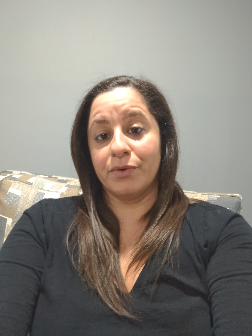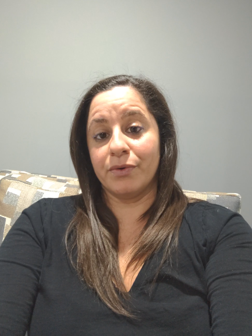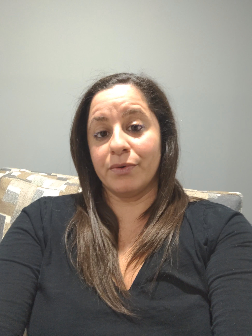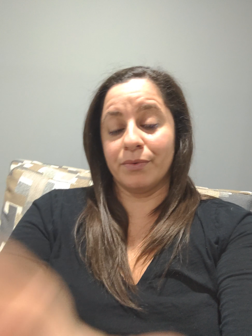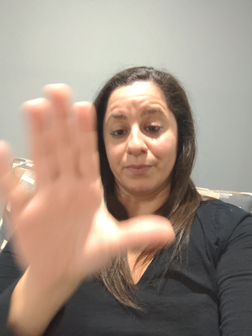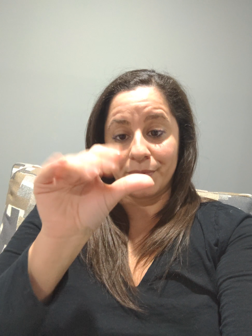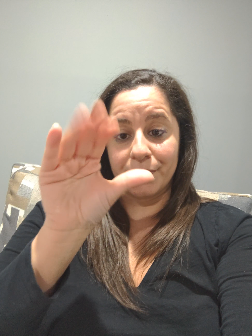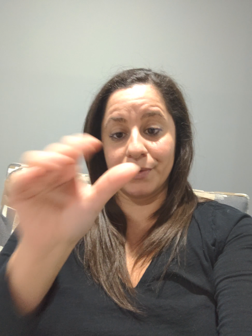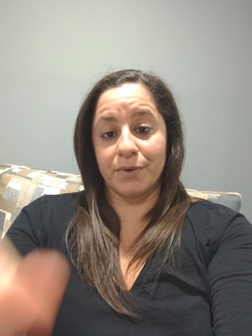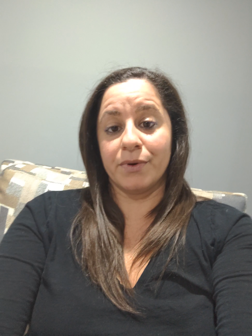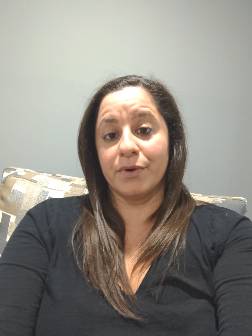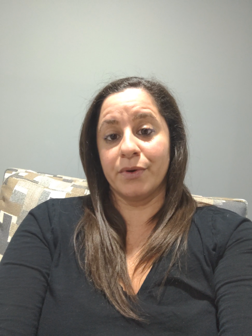bye